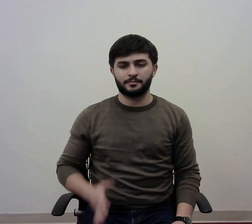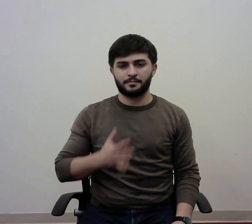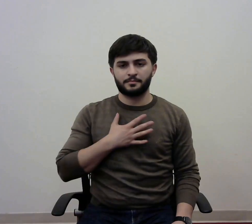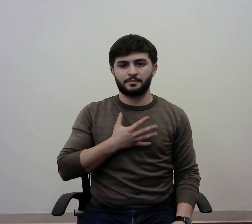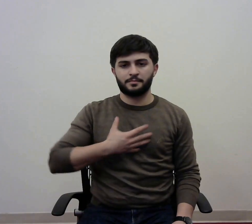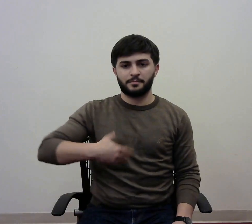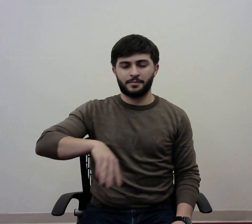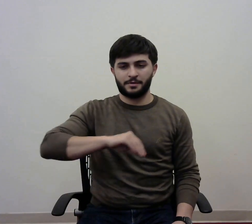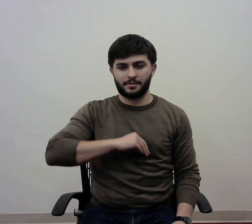biz